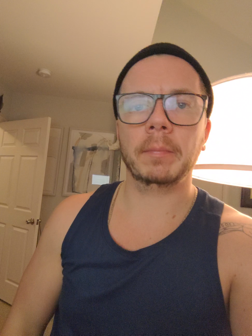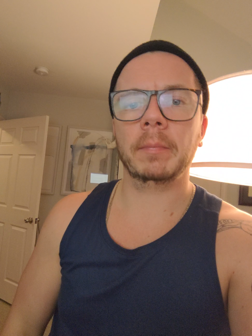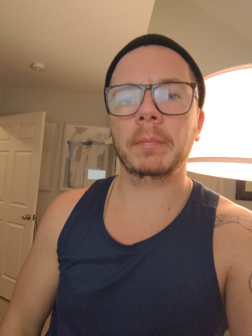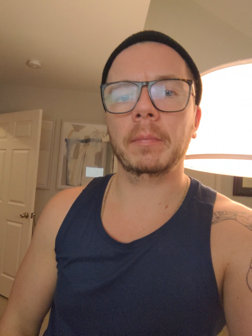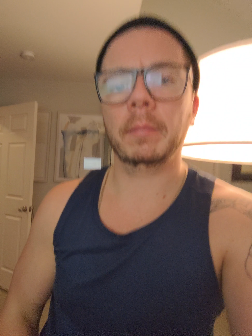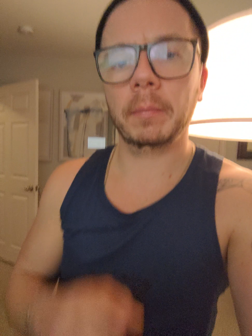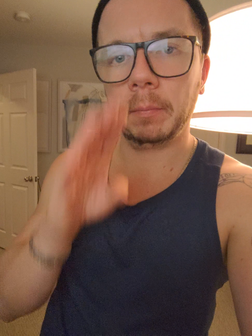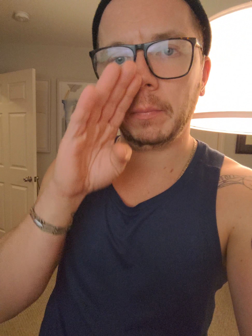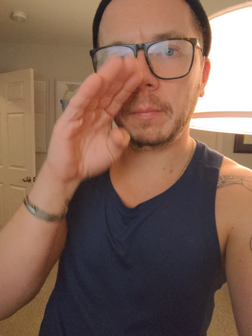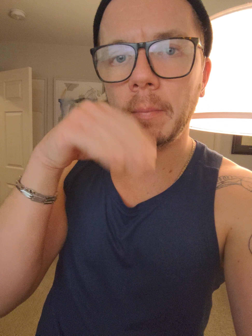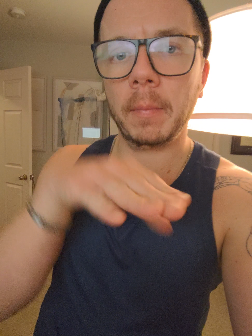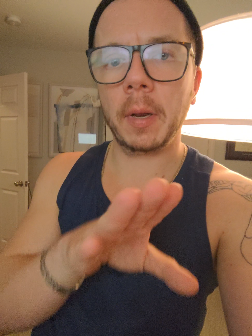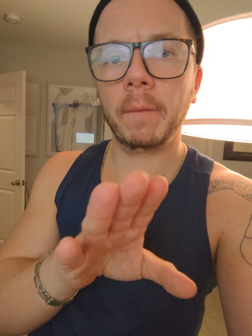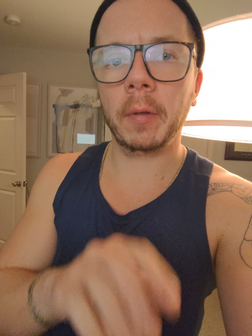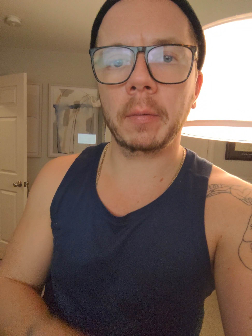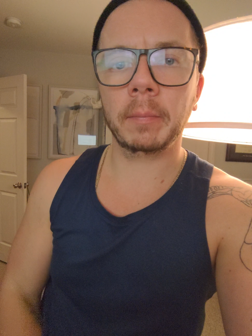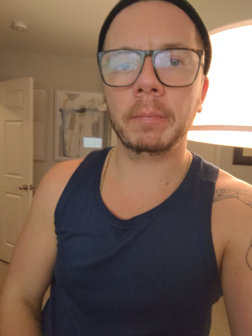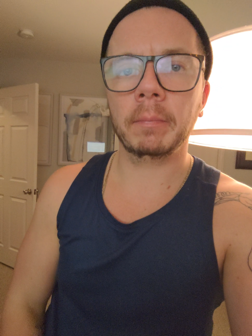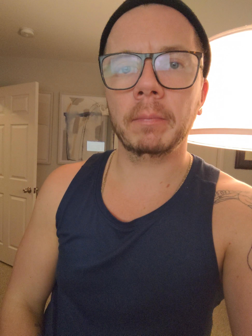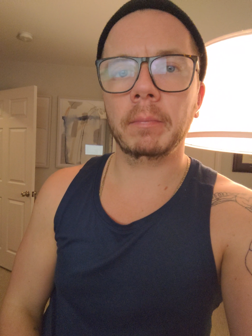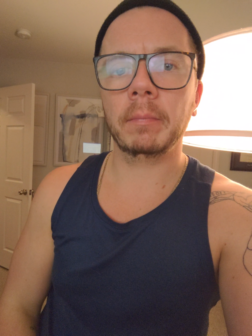elephant